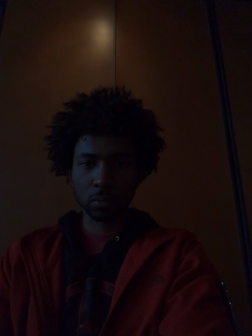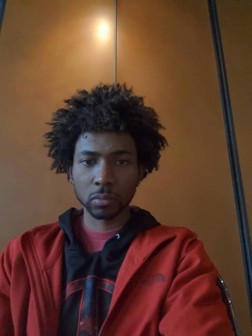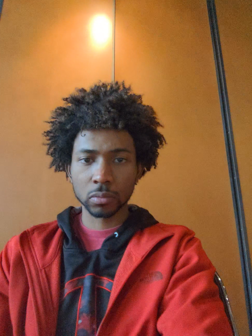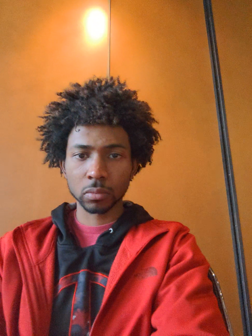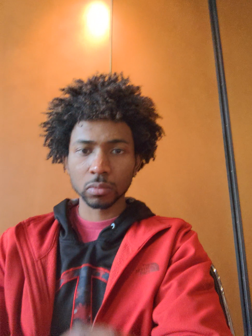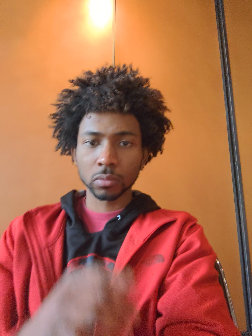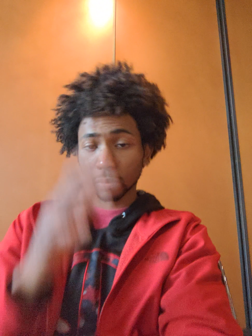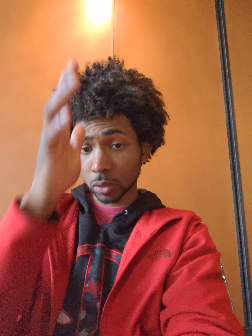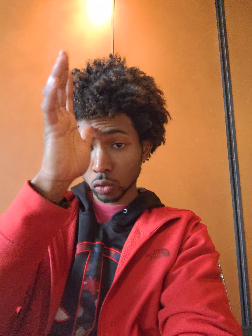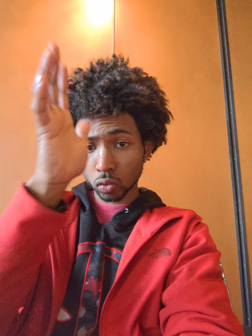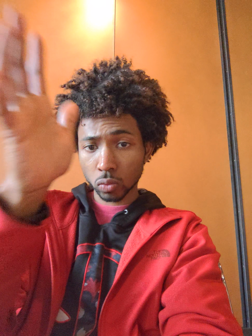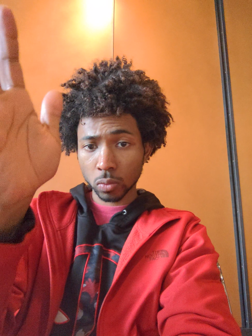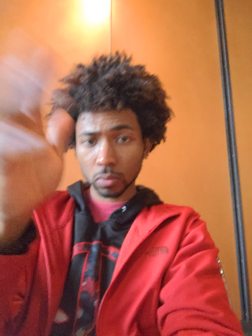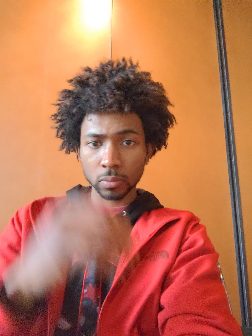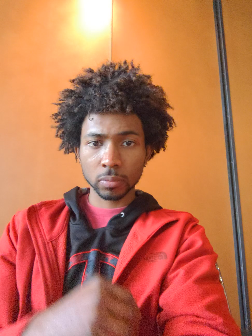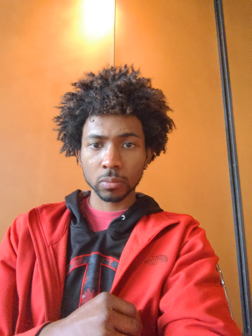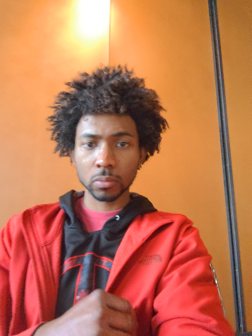grandpa